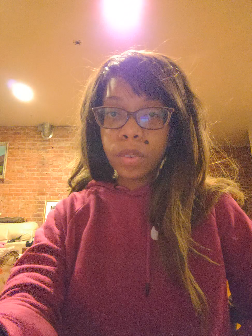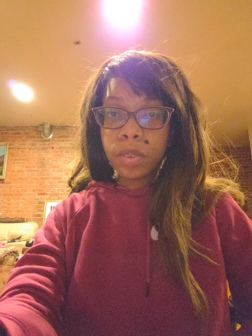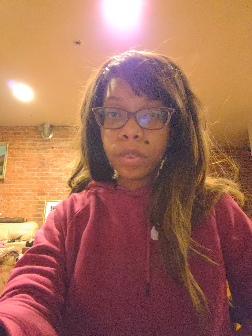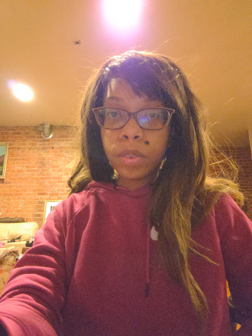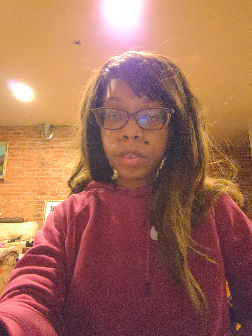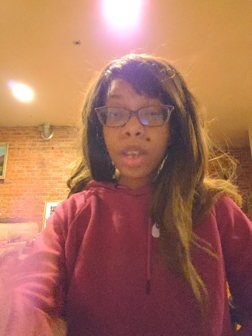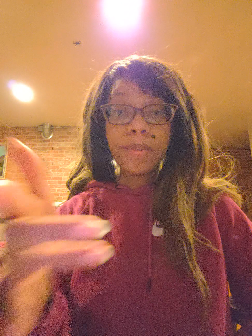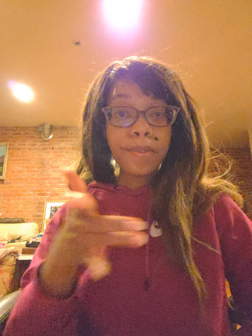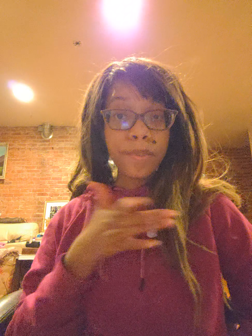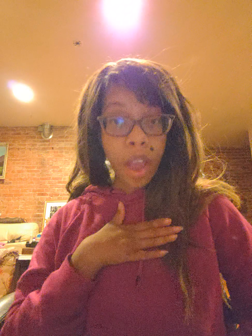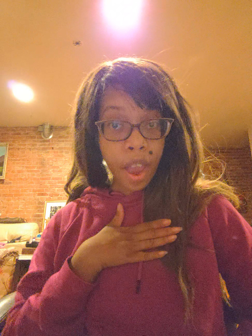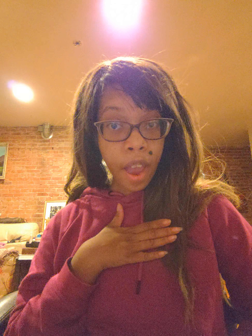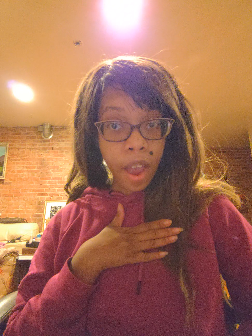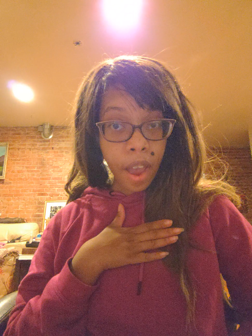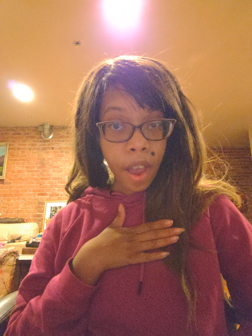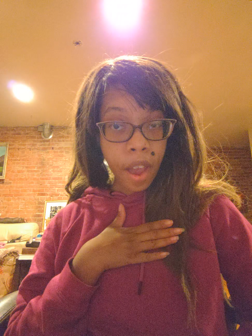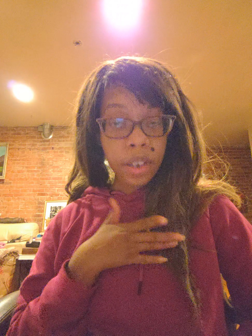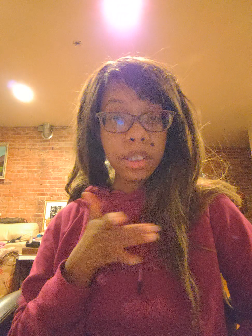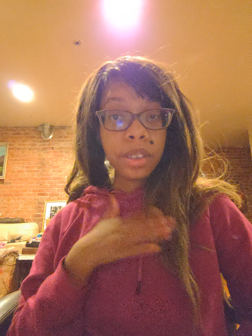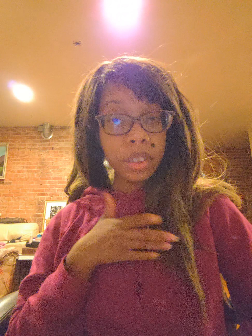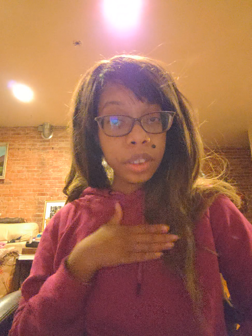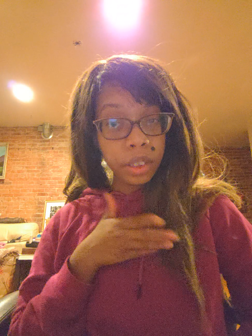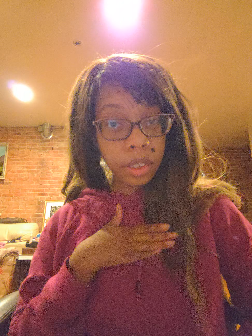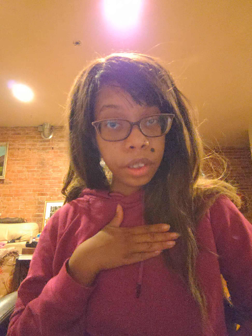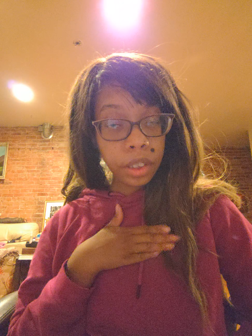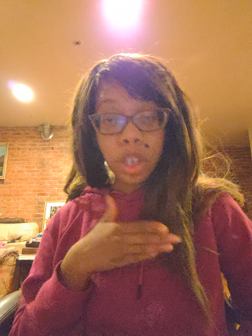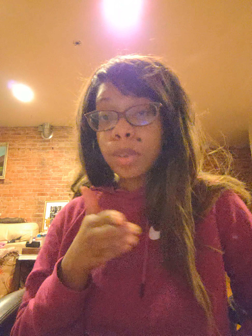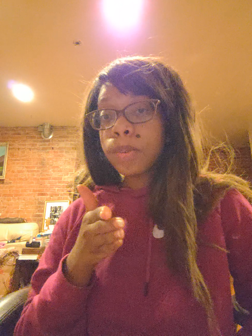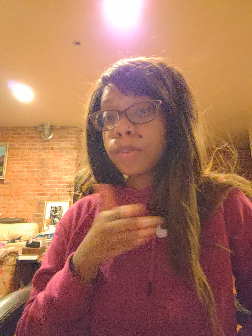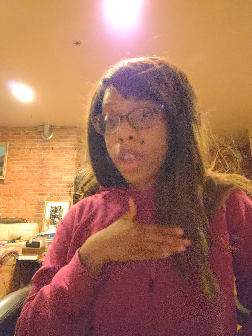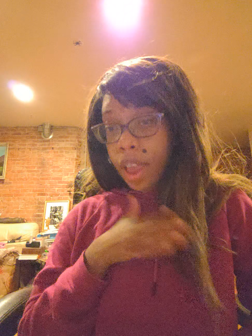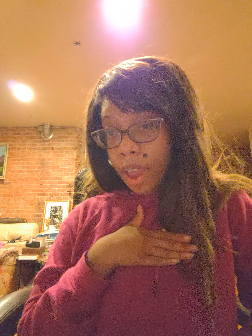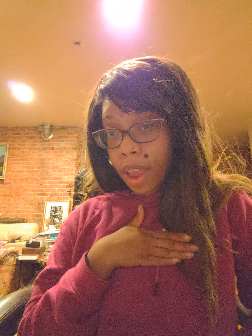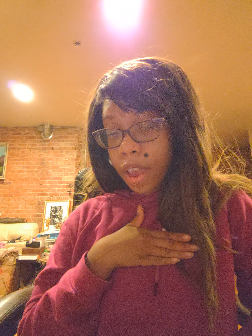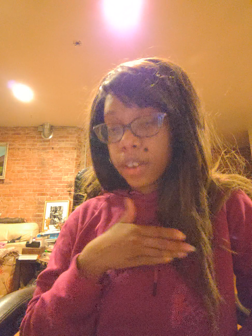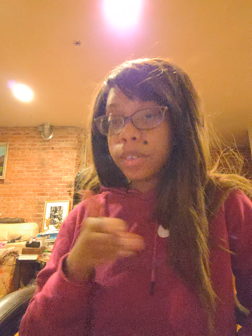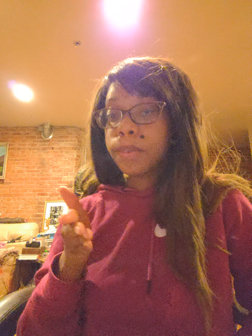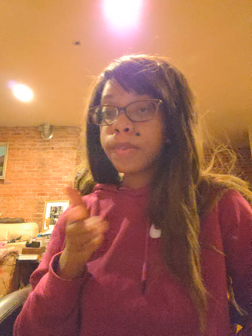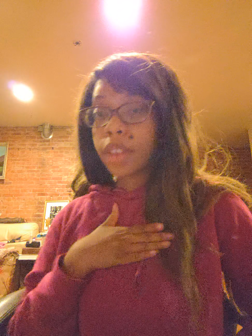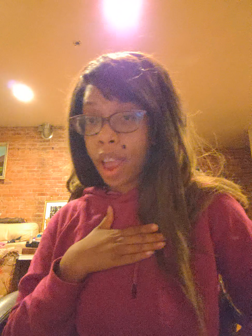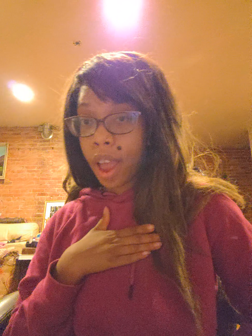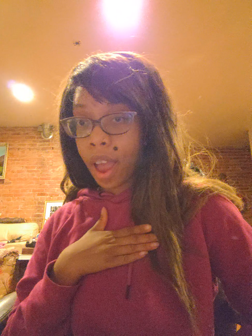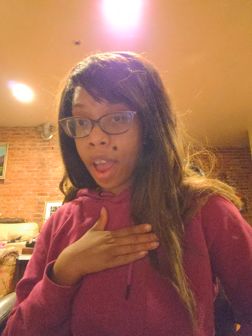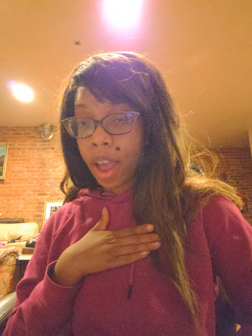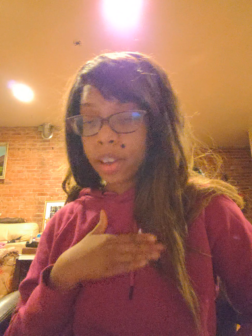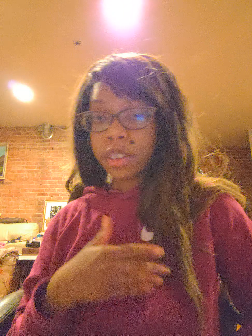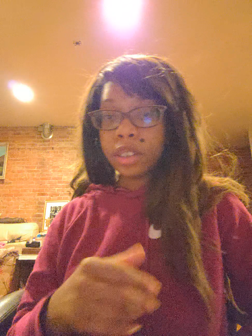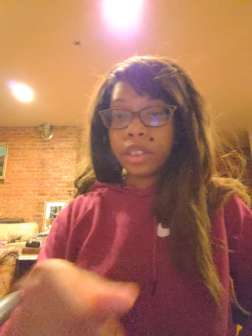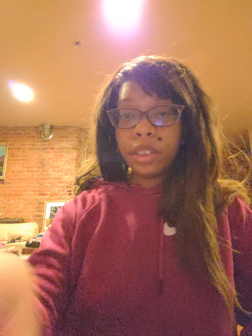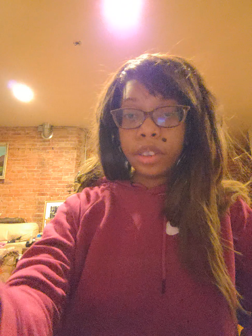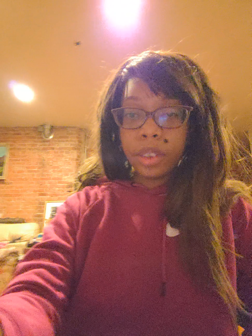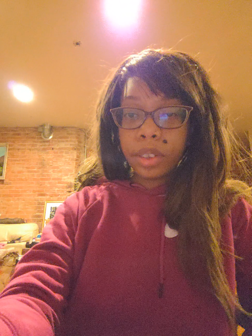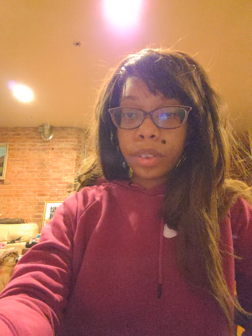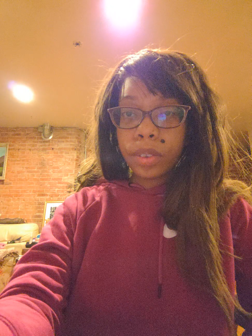my